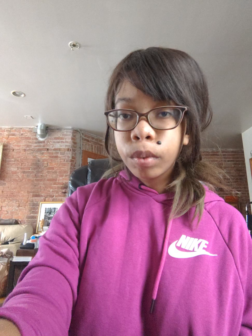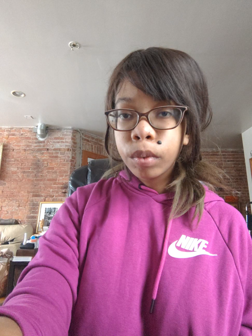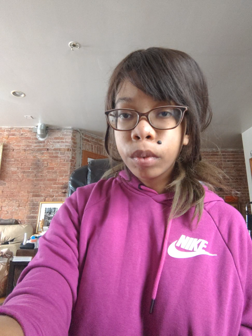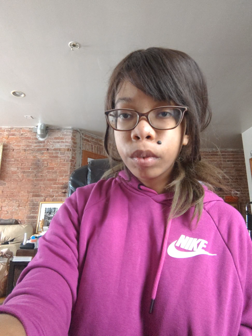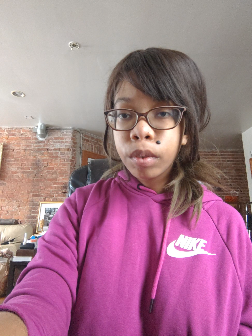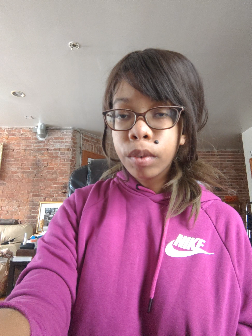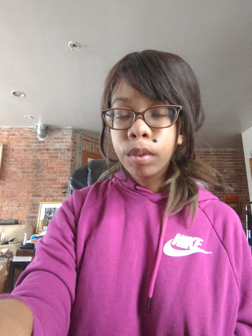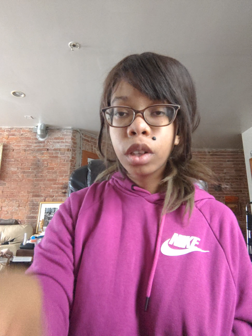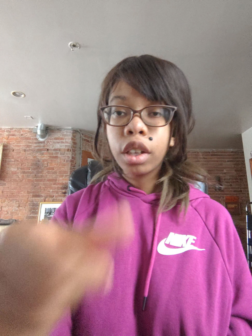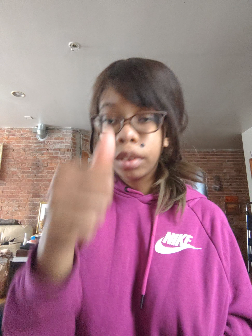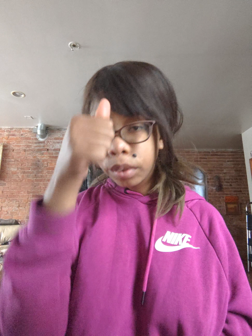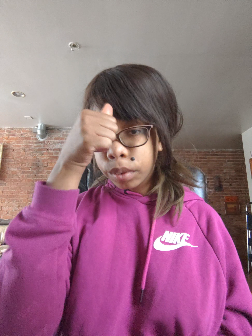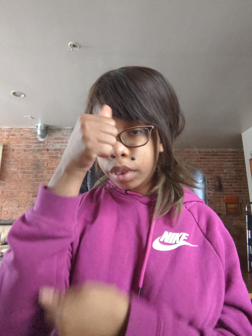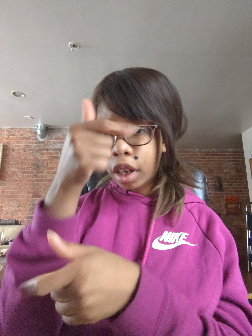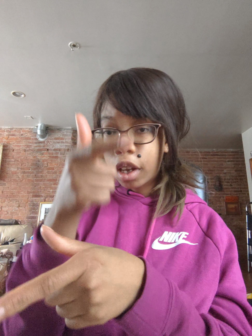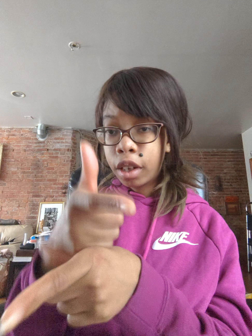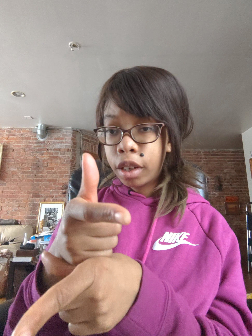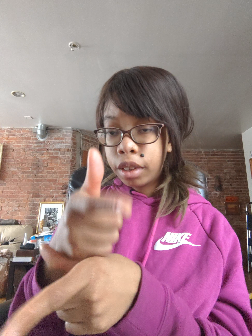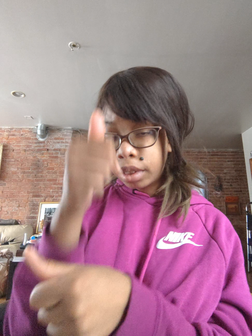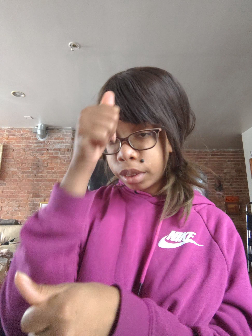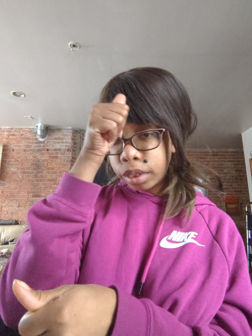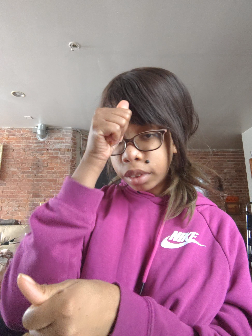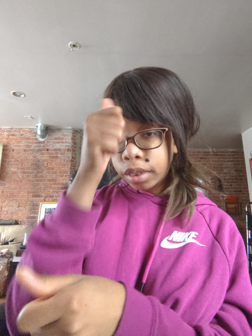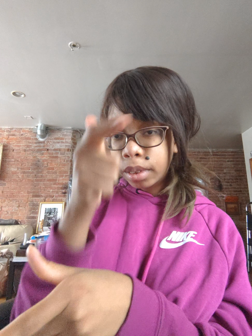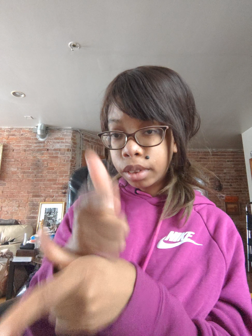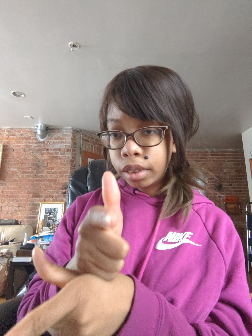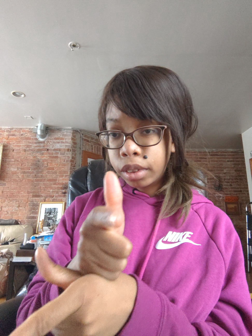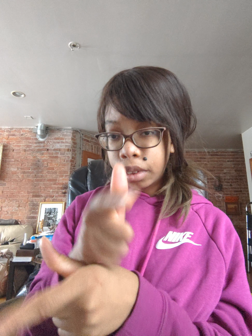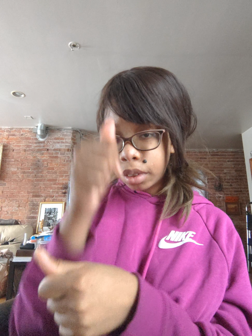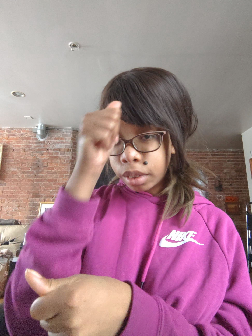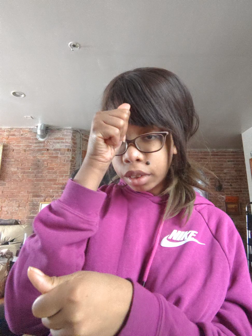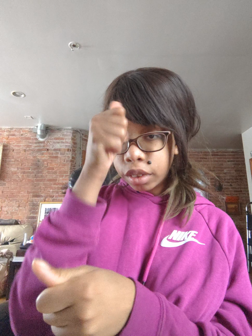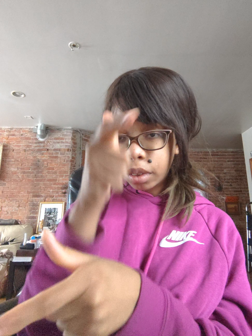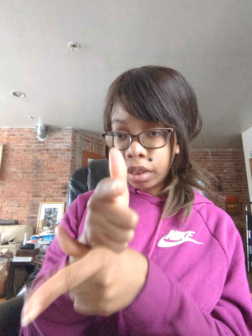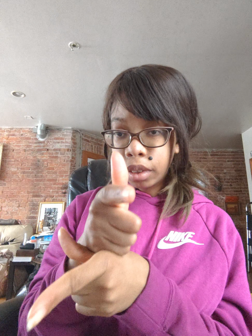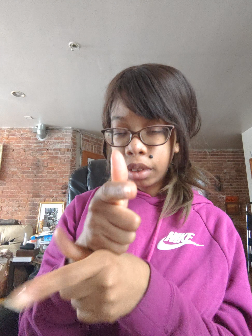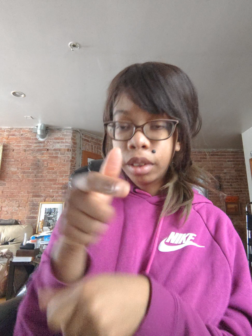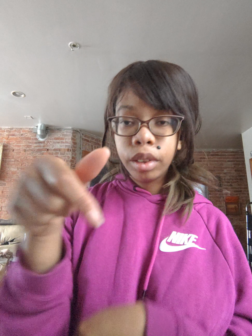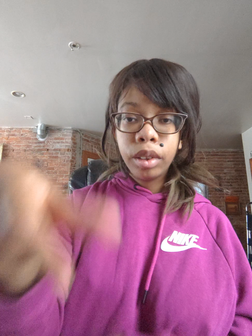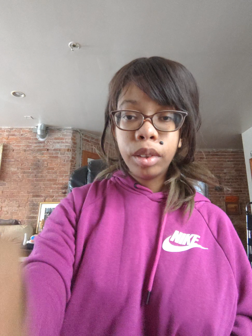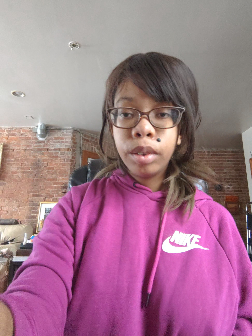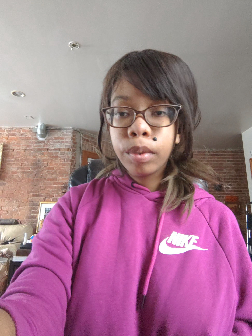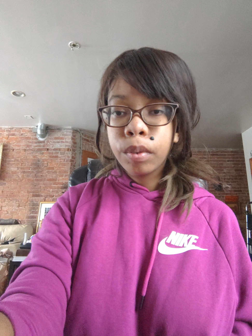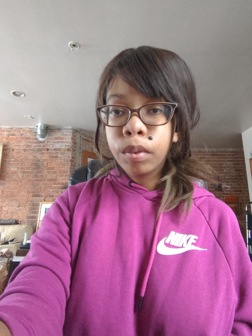brother